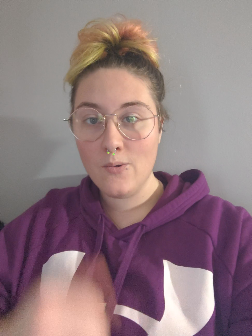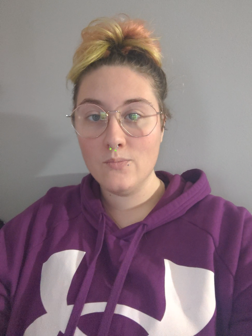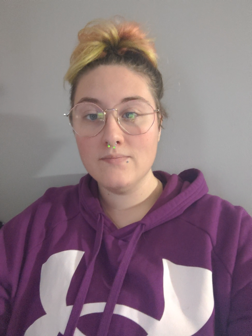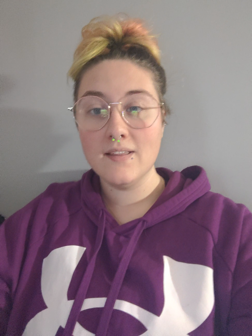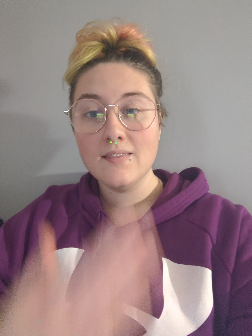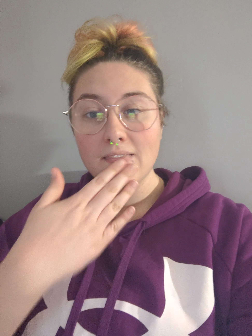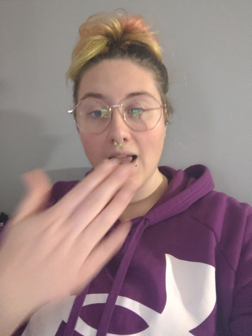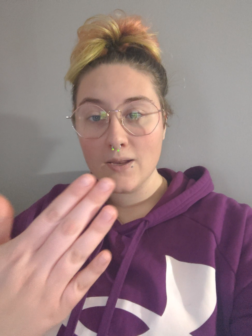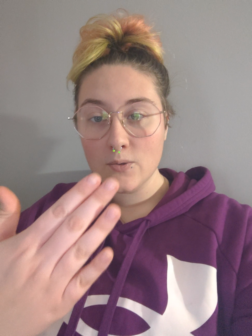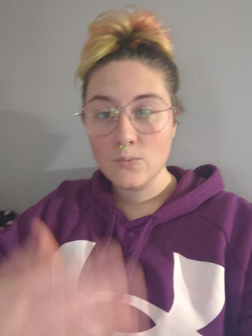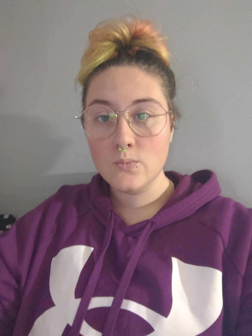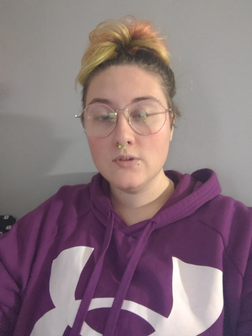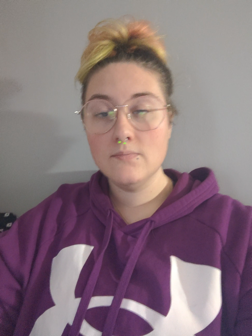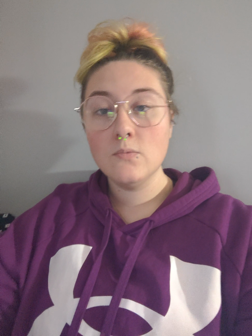thank you